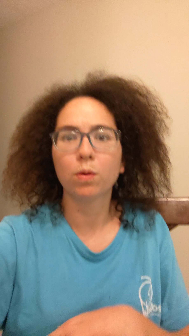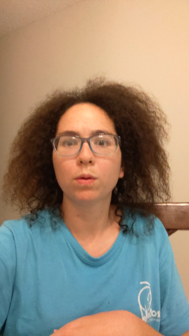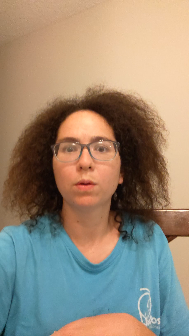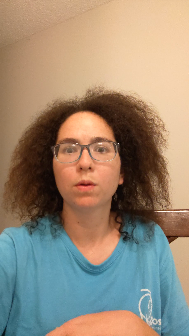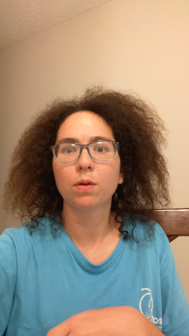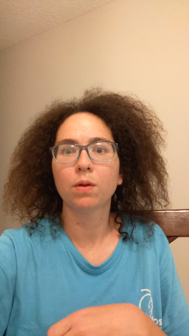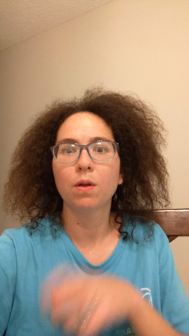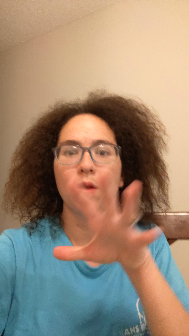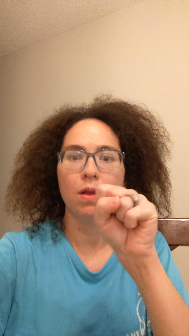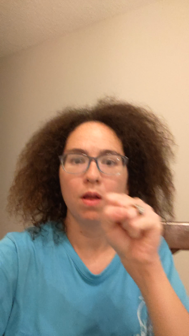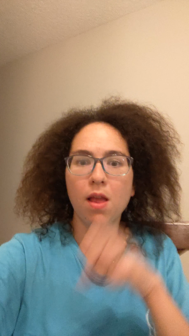catch